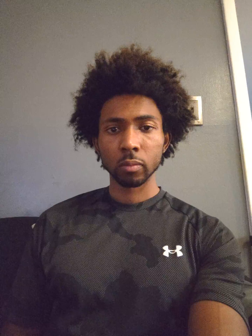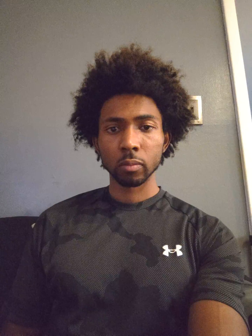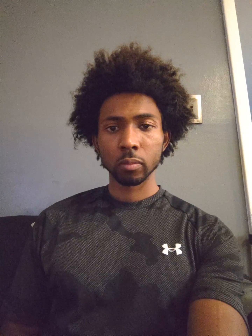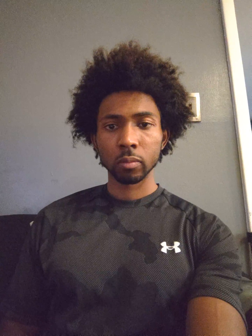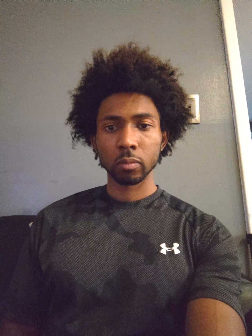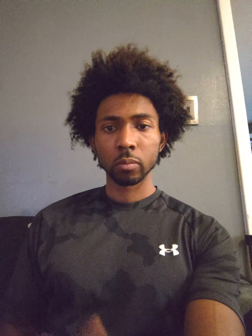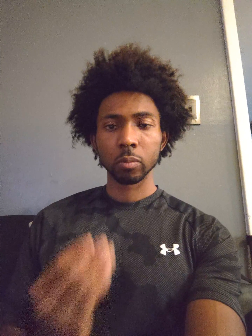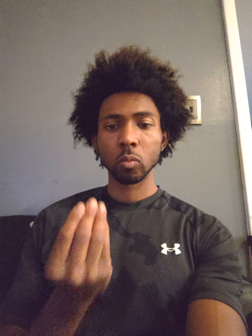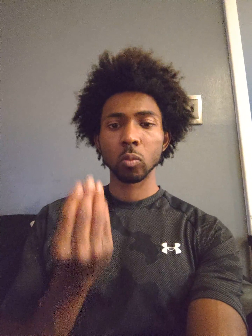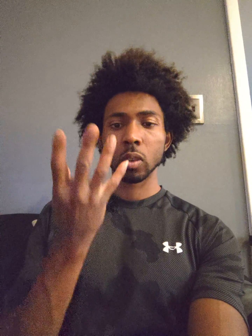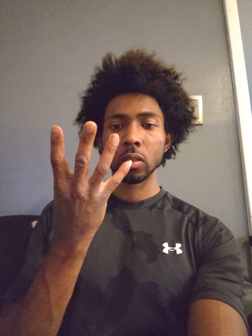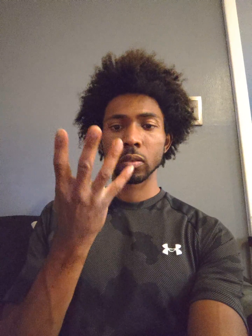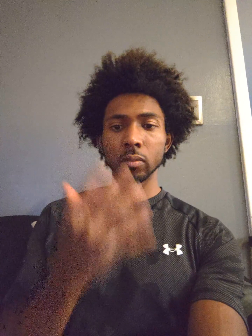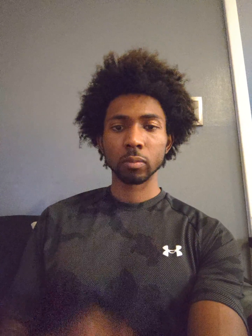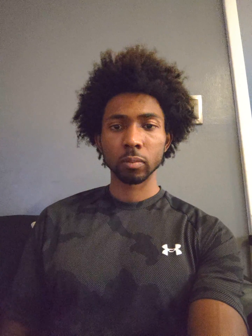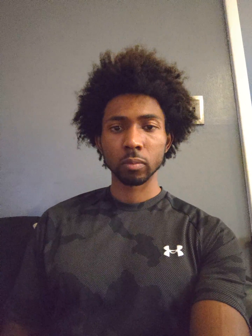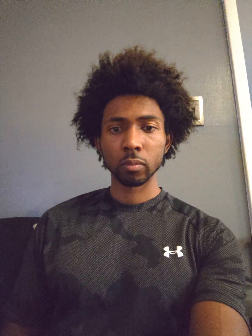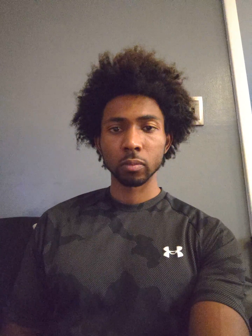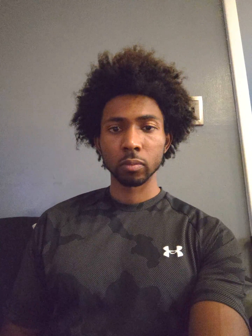plants